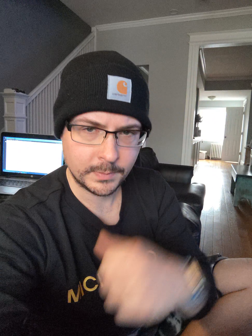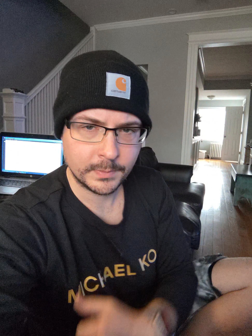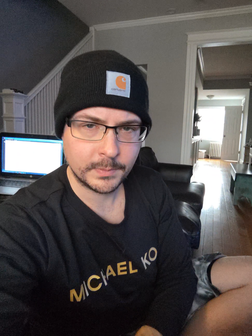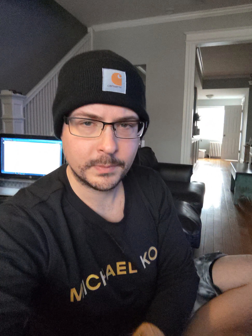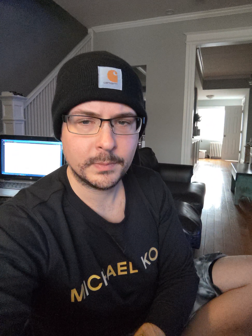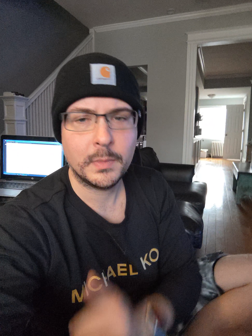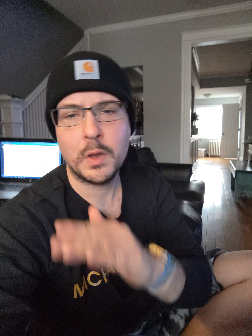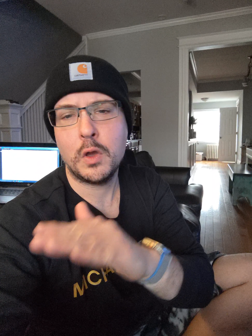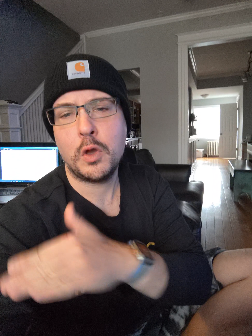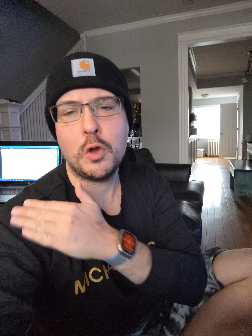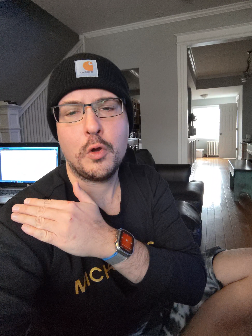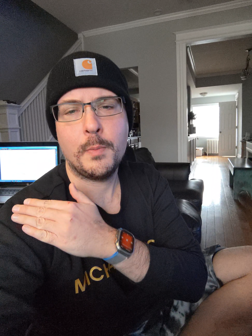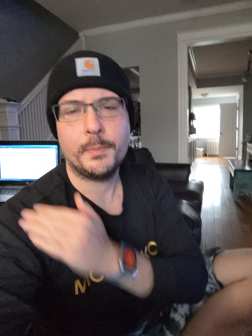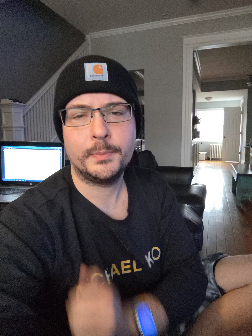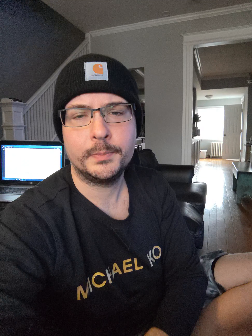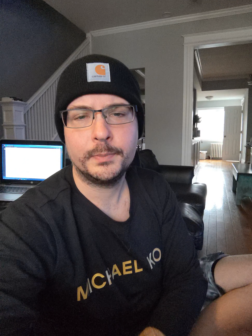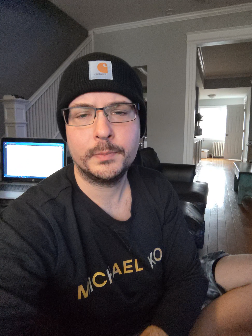arm